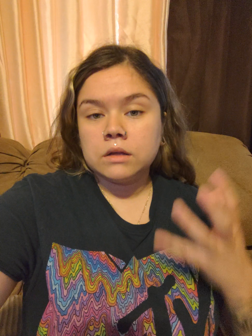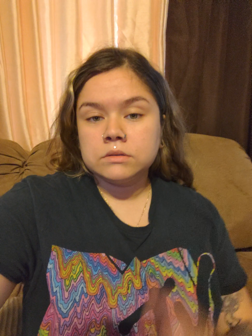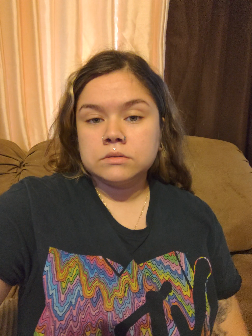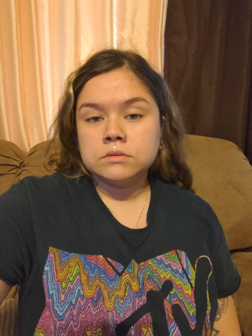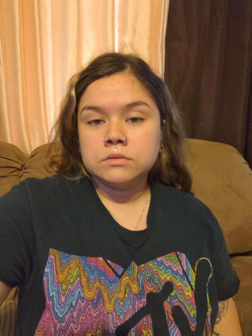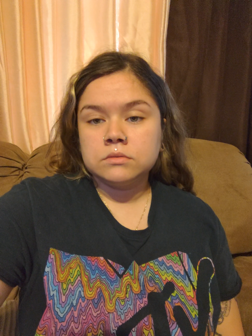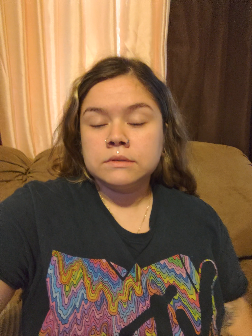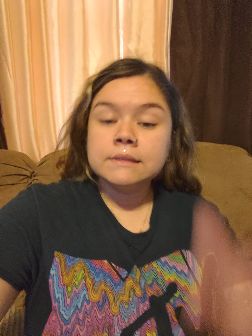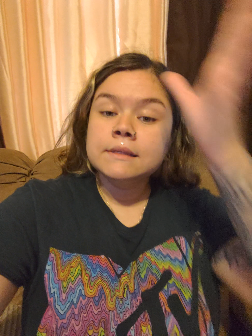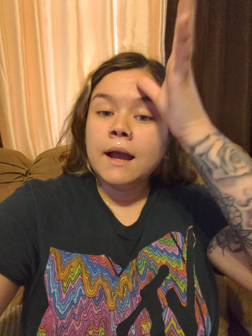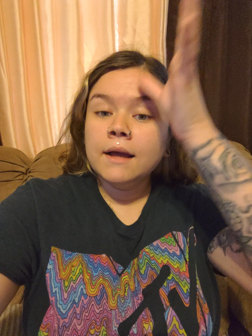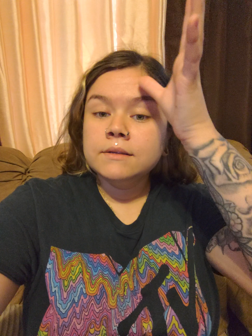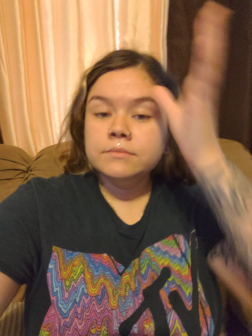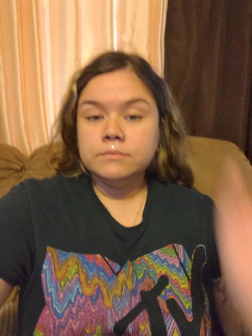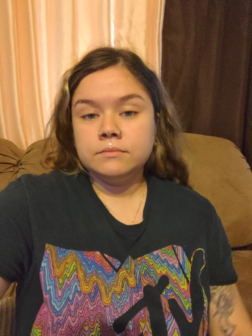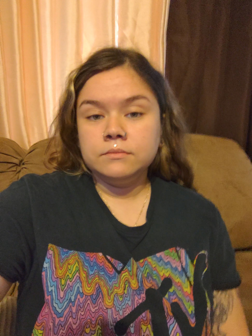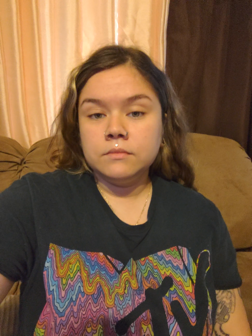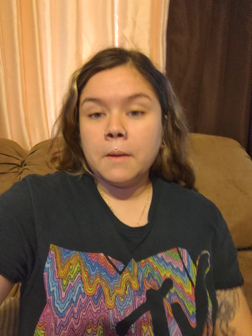daddy